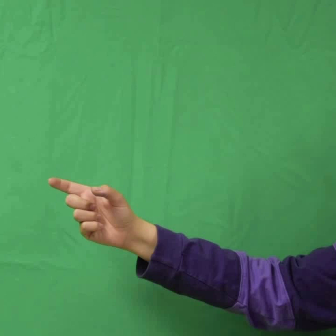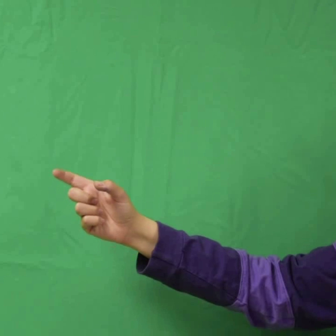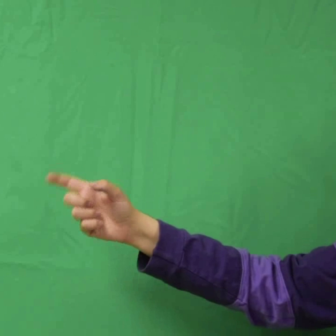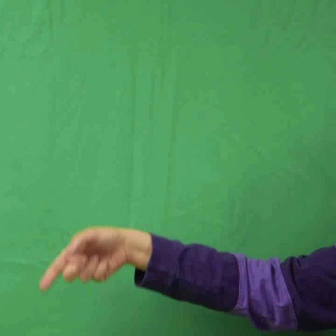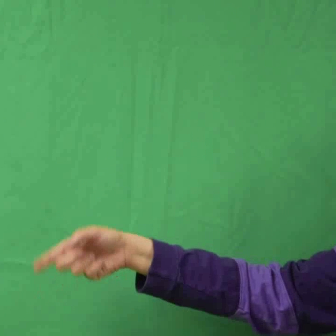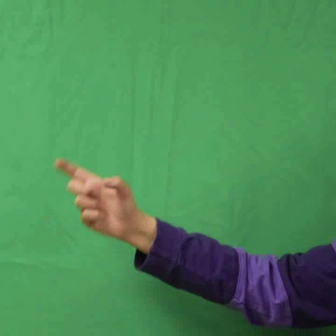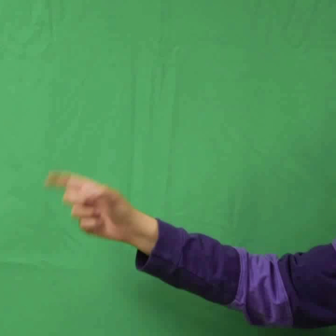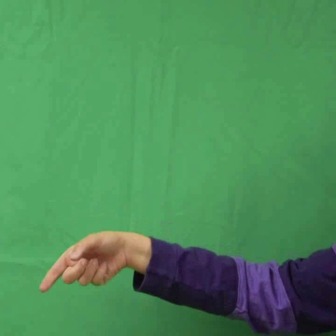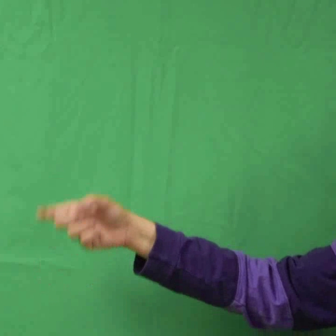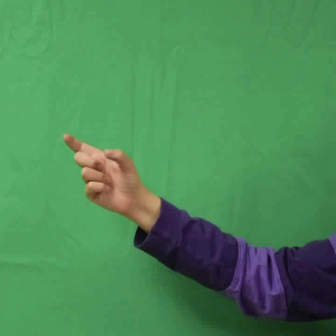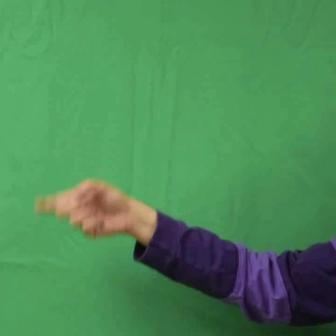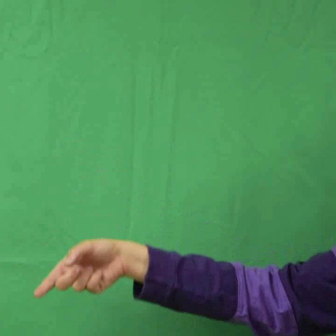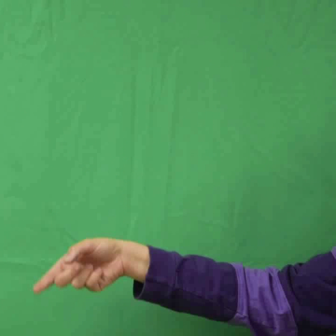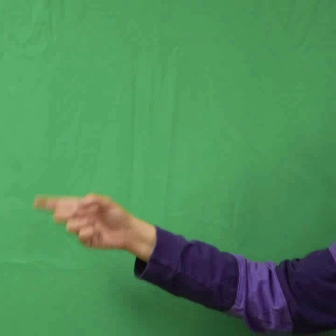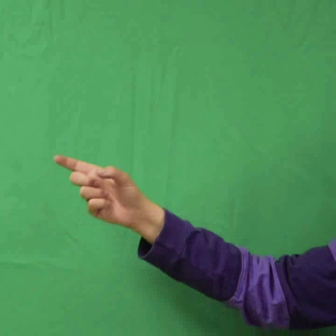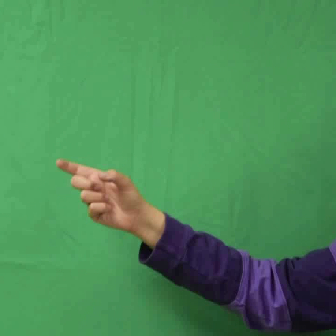Q